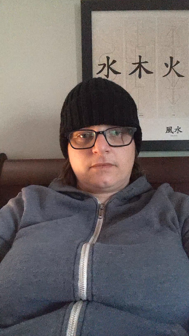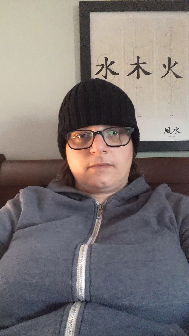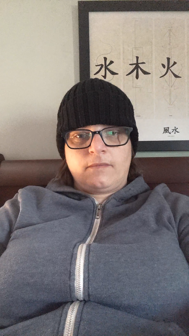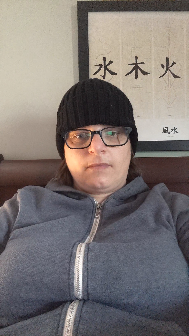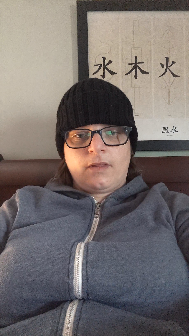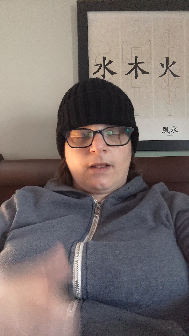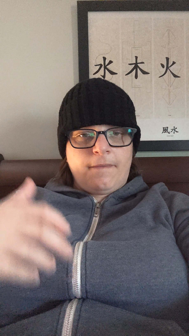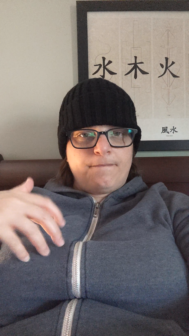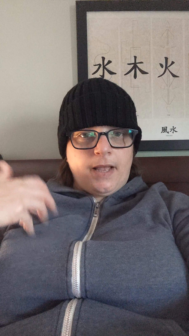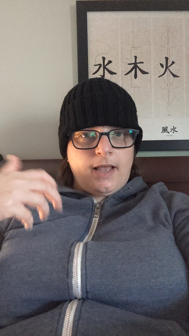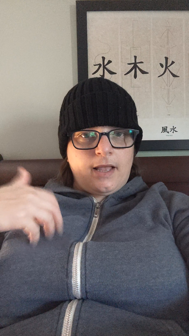monkey